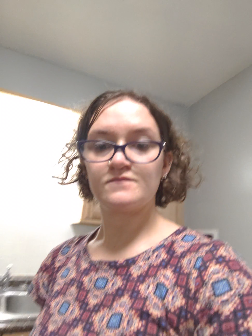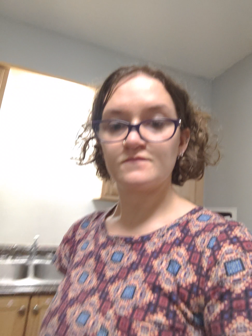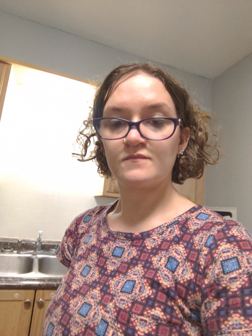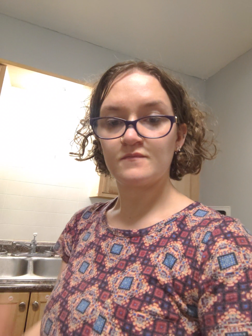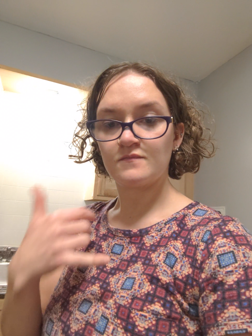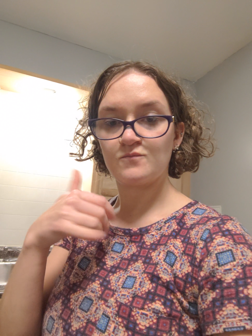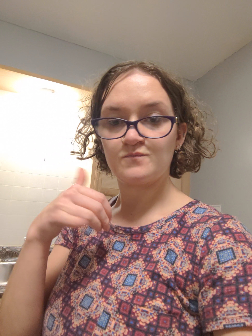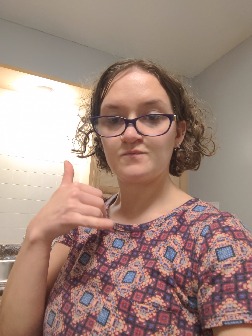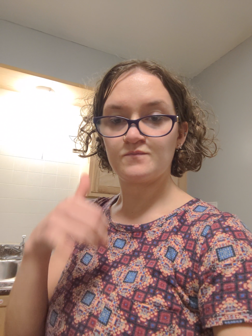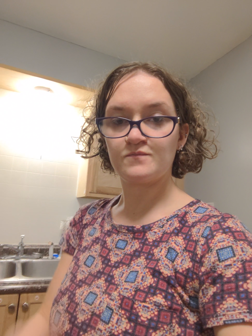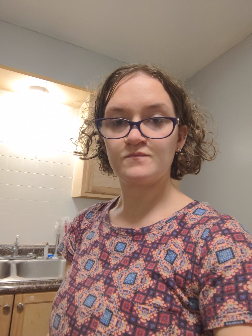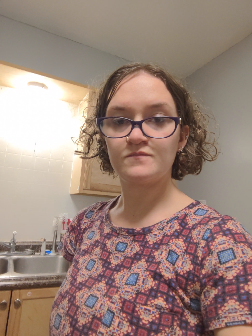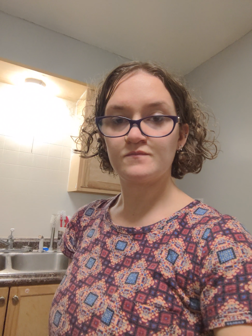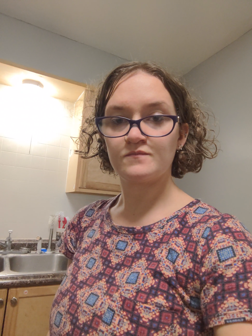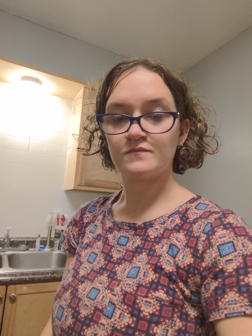yellow